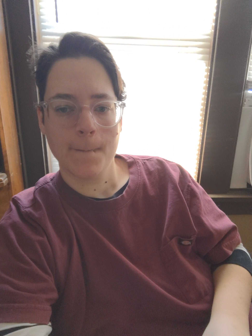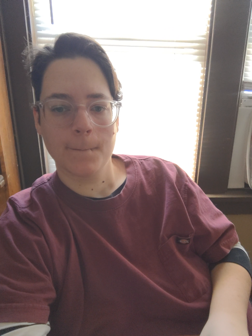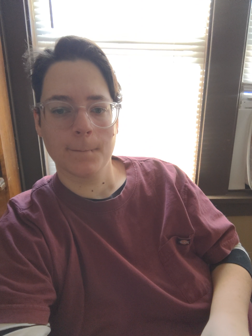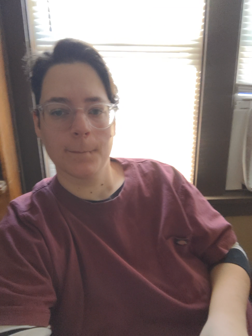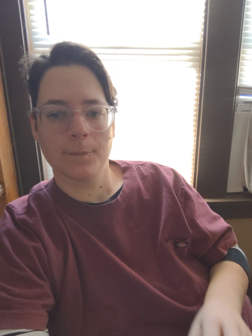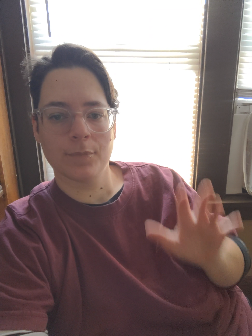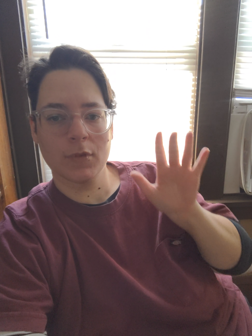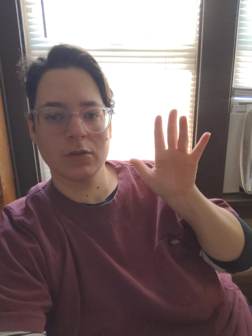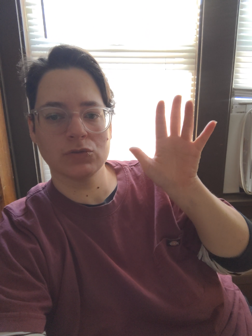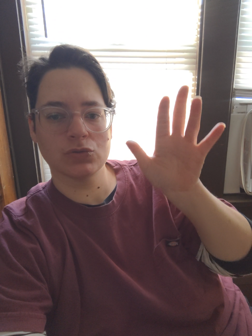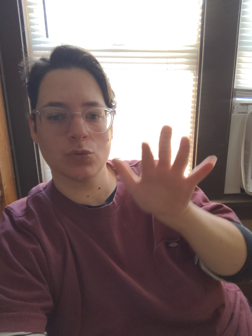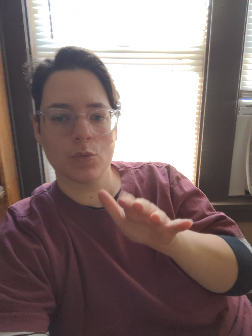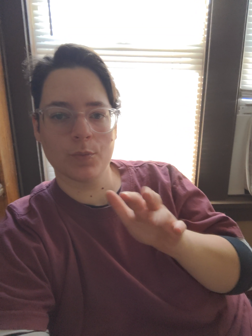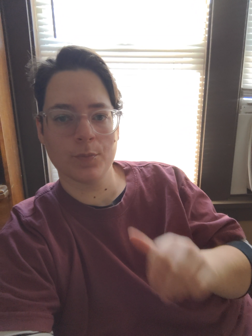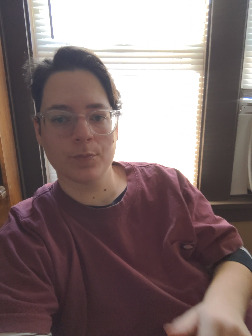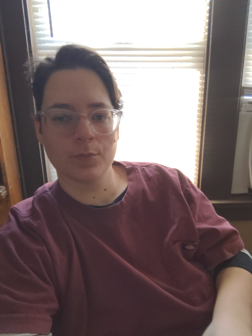snow